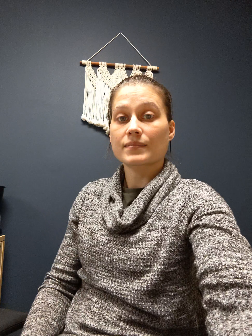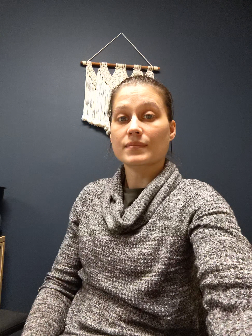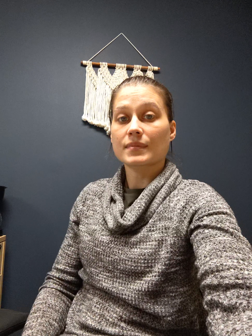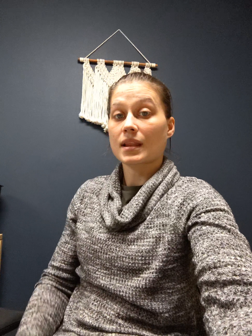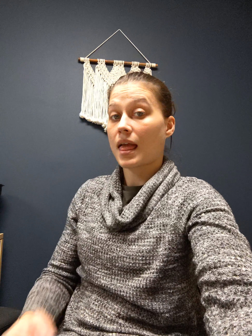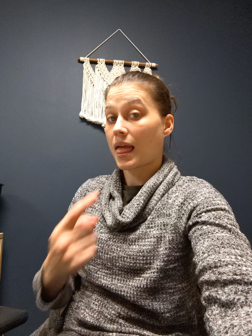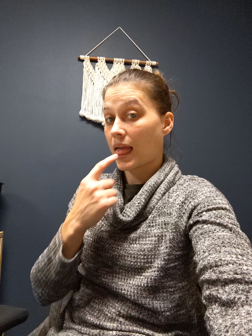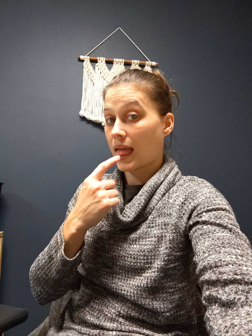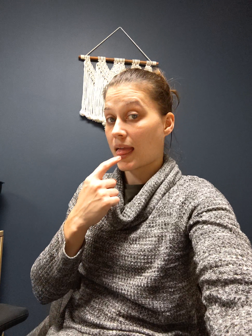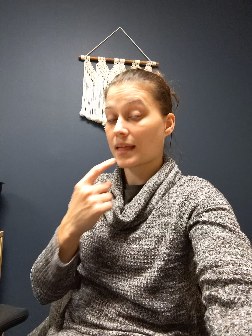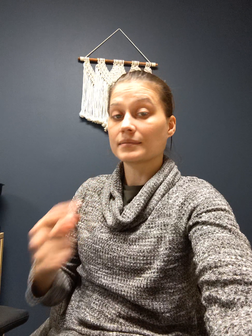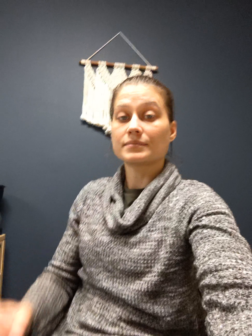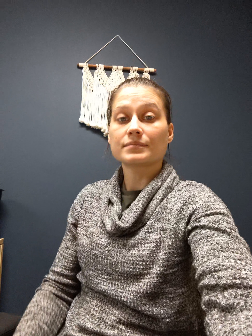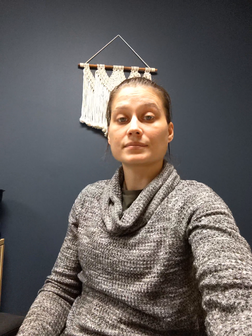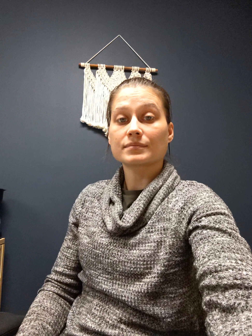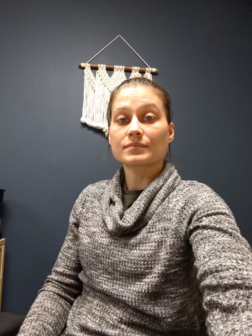tongue